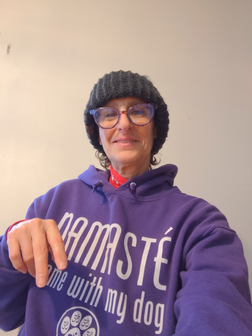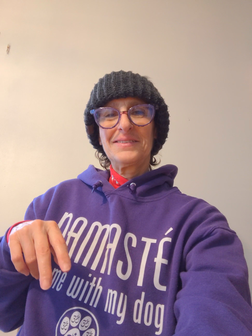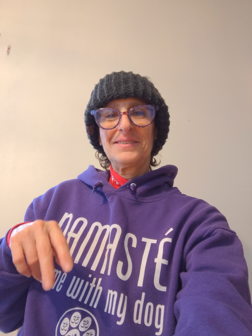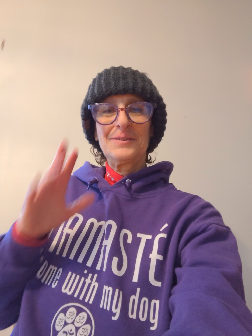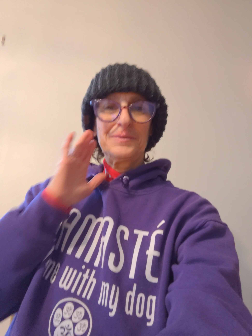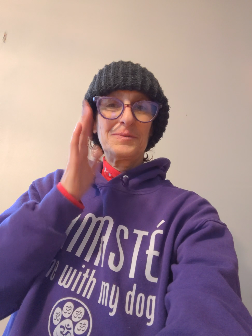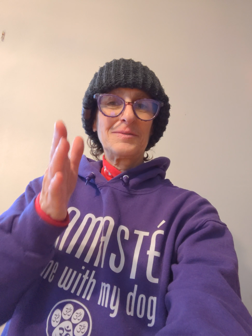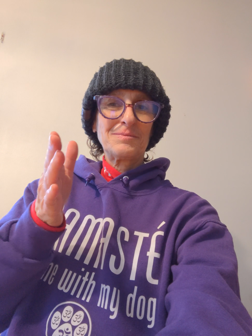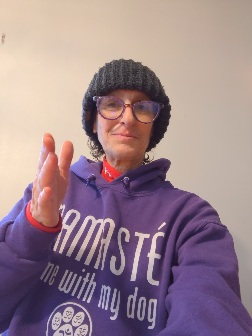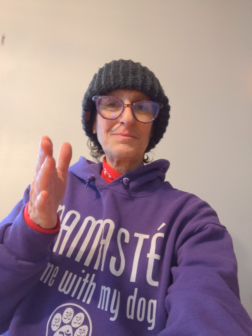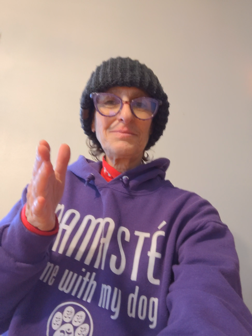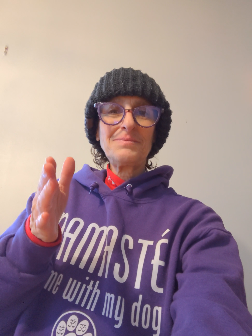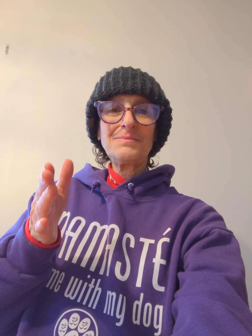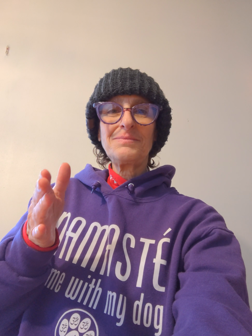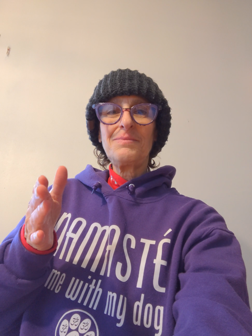will